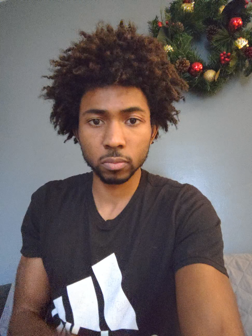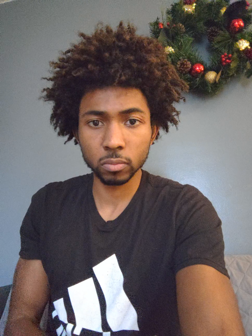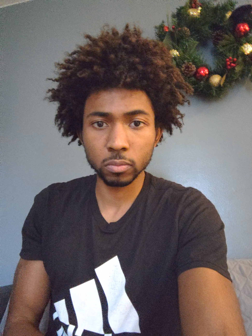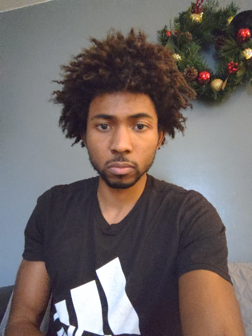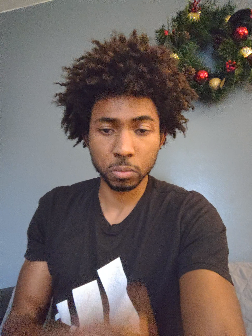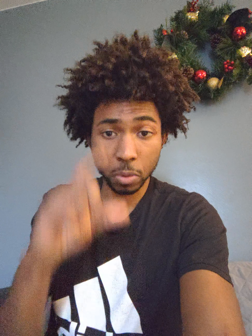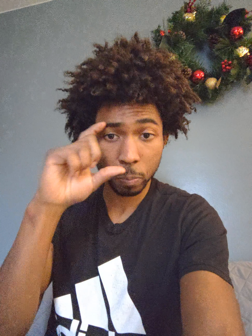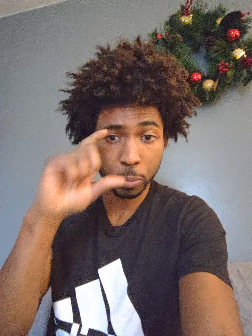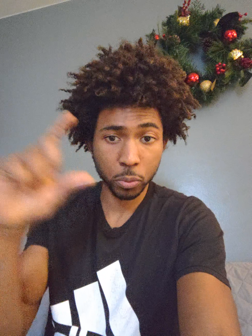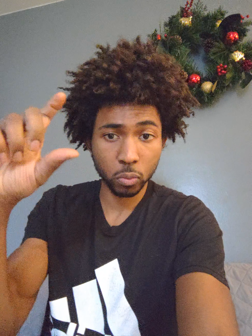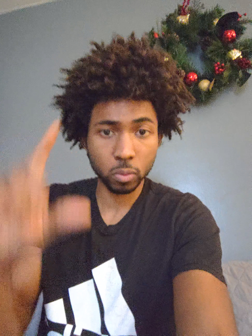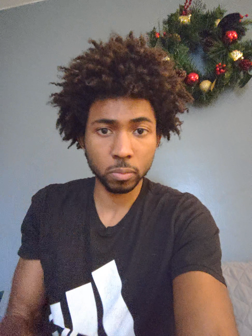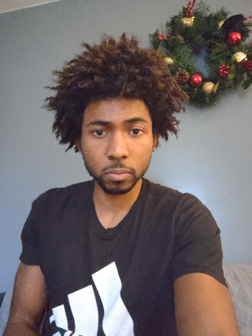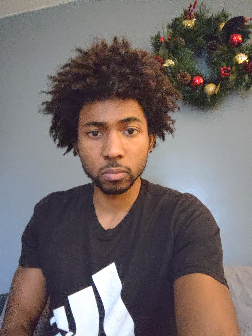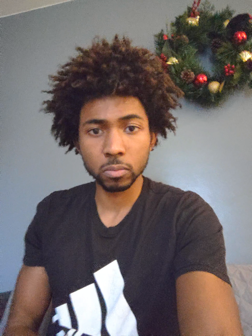moon